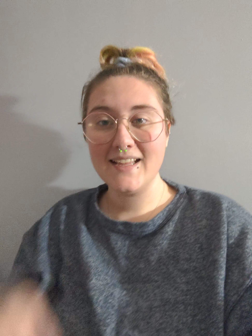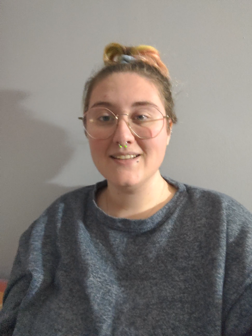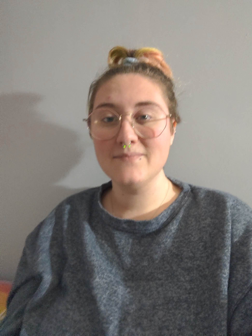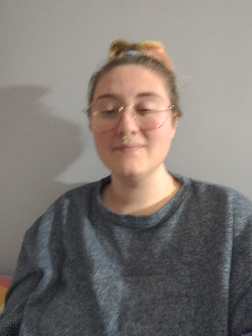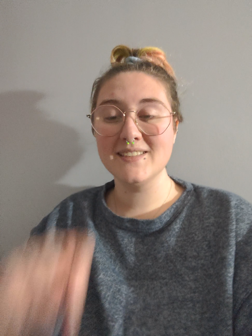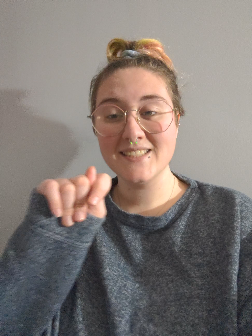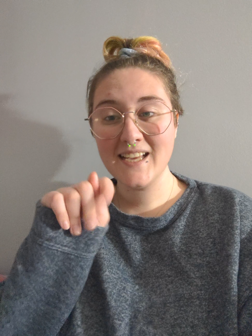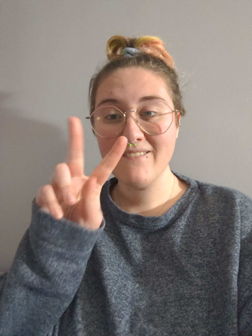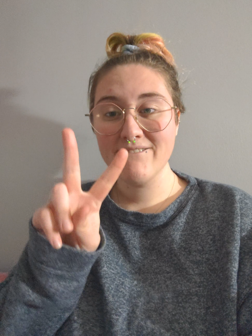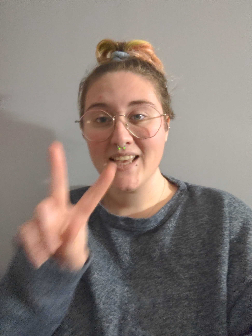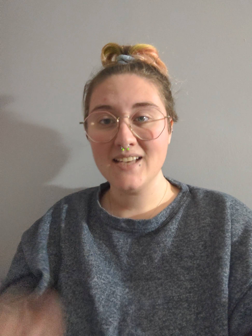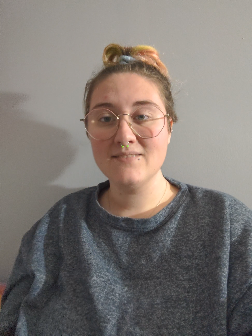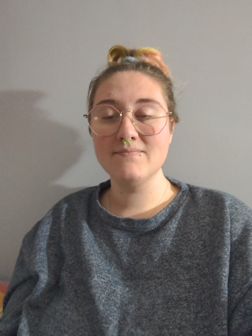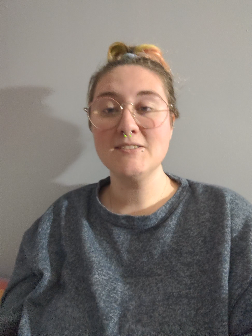TV